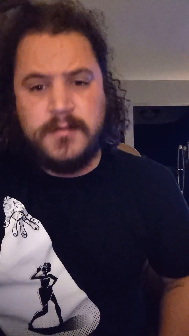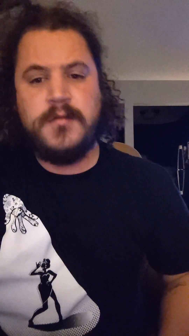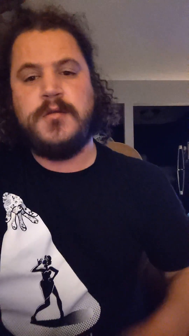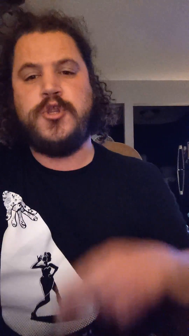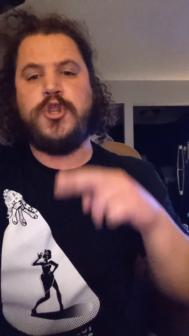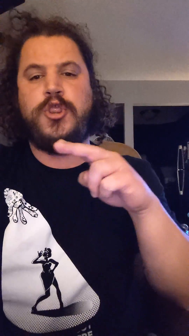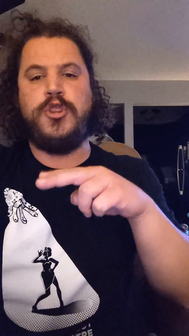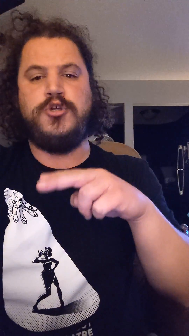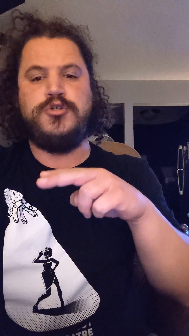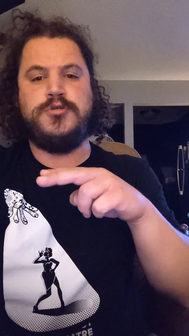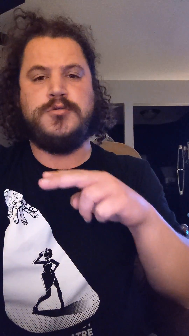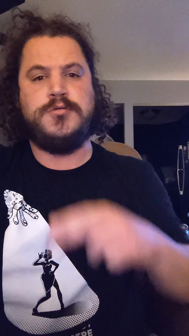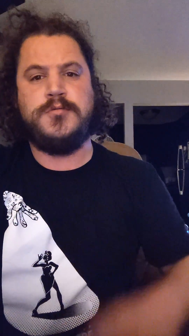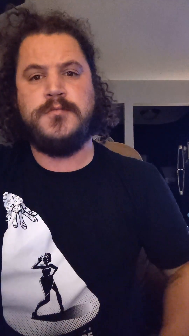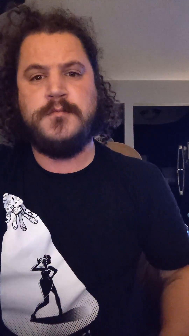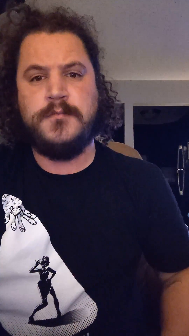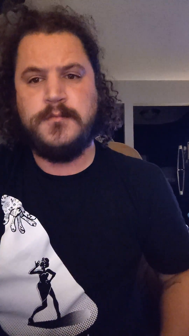nurse